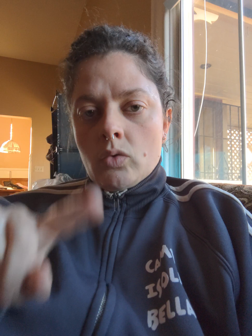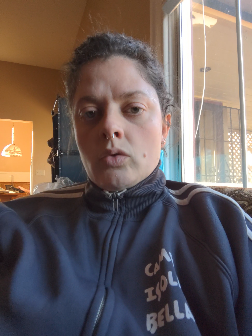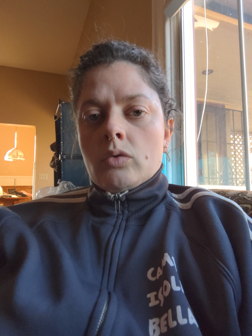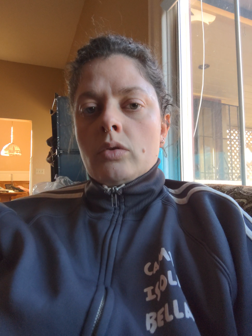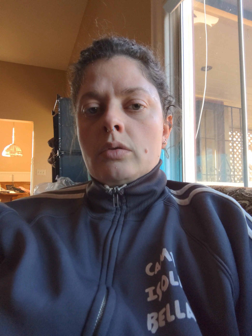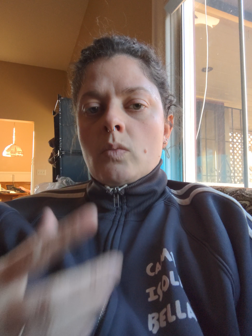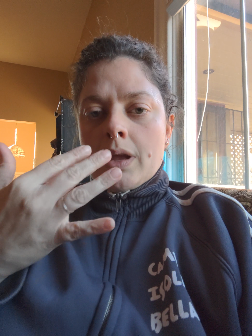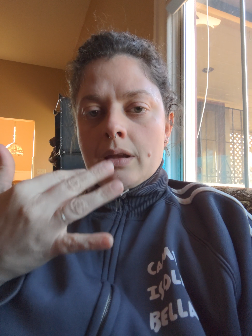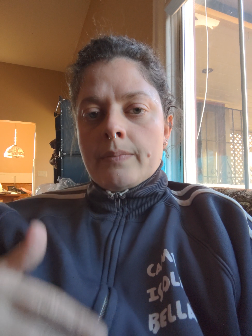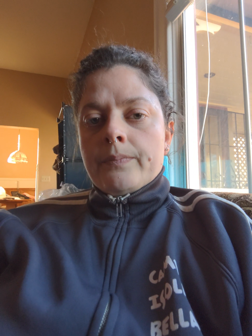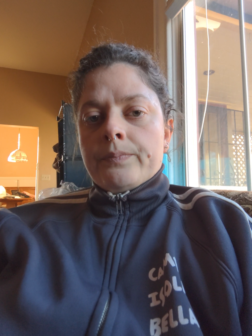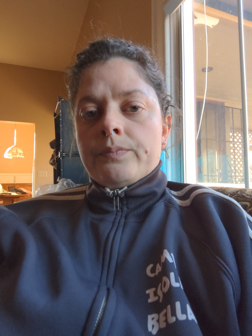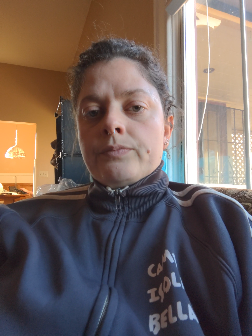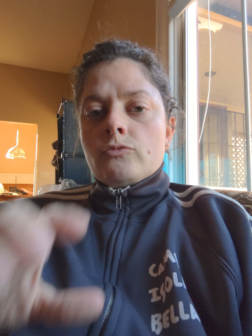wait